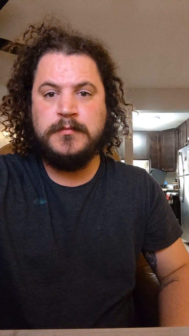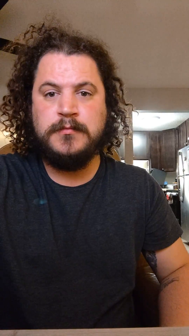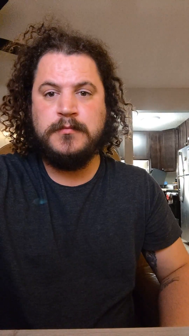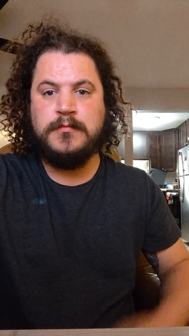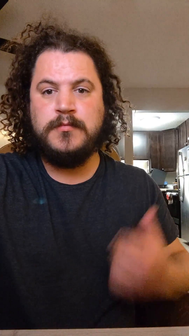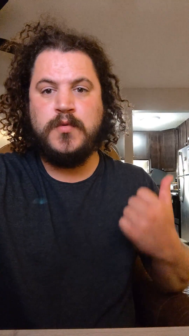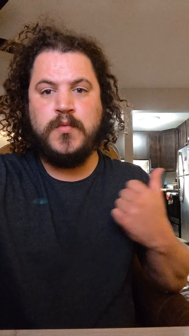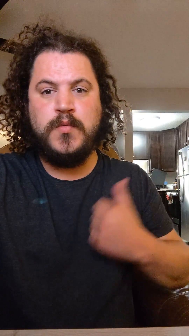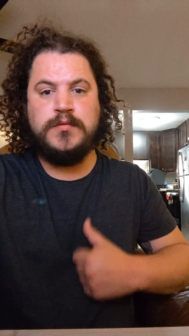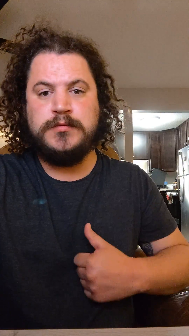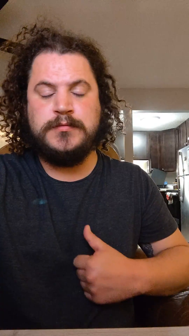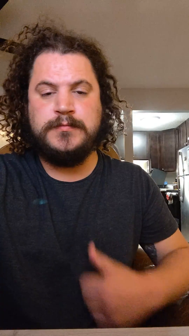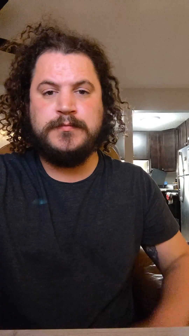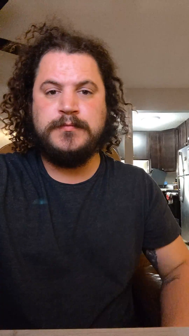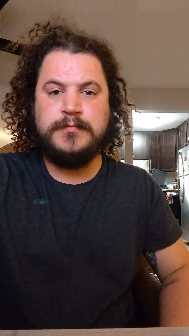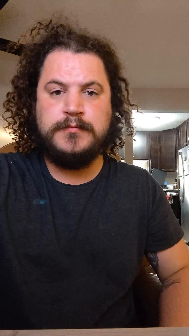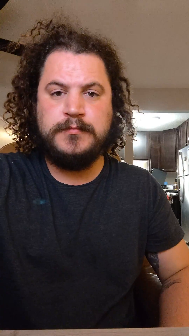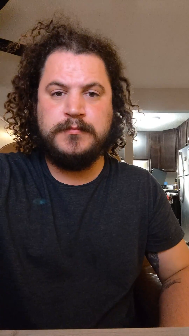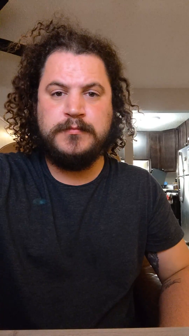coats